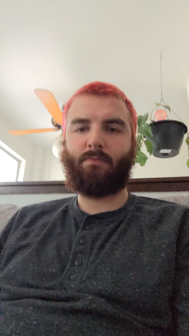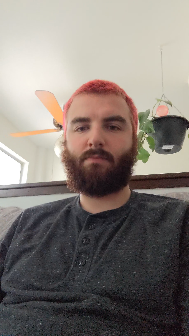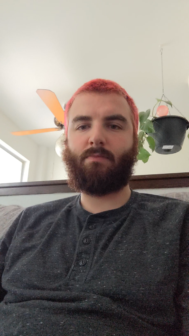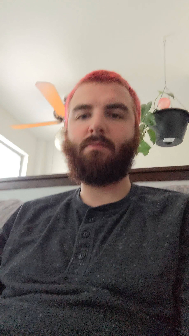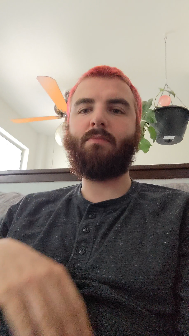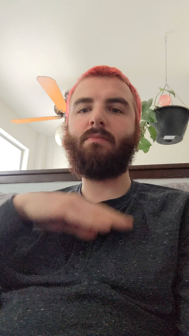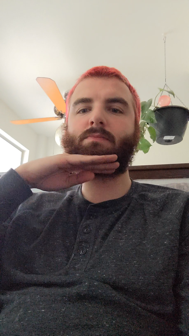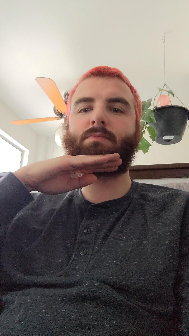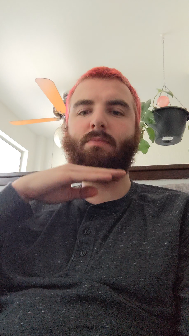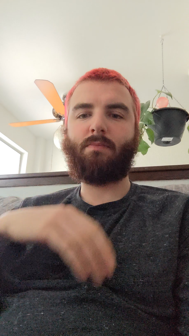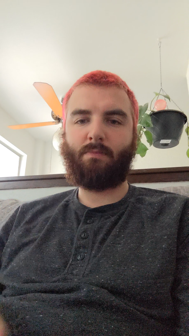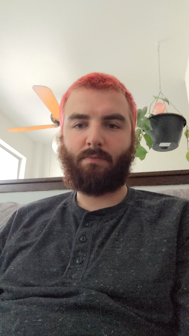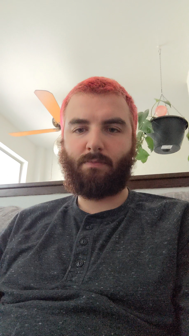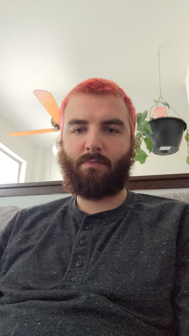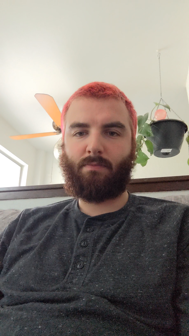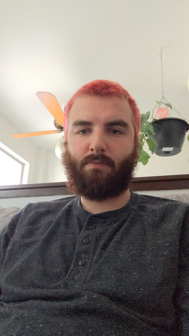full